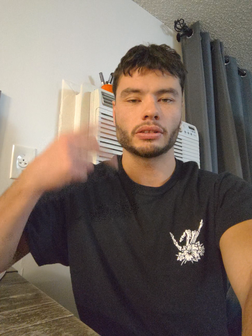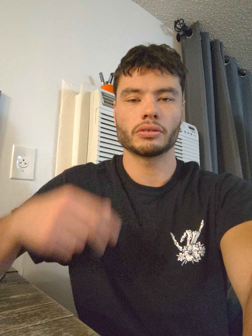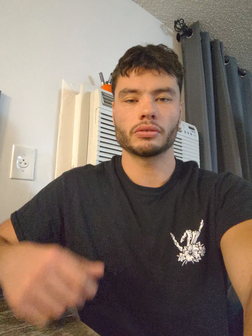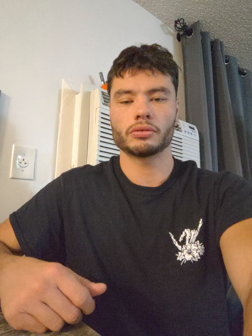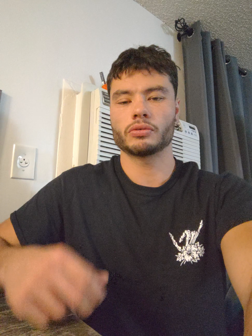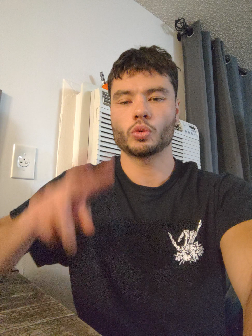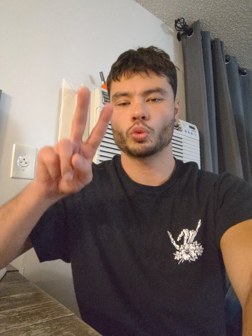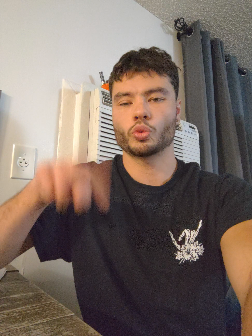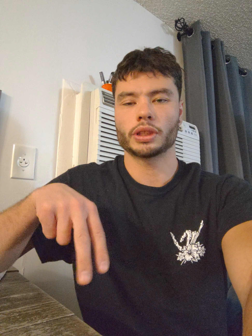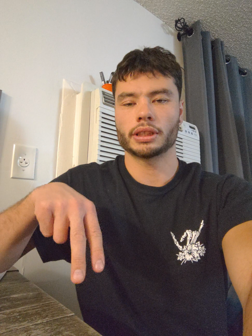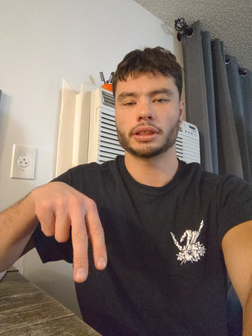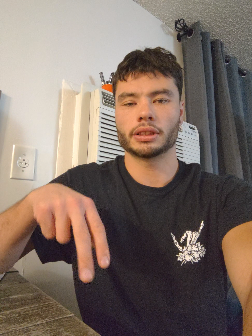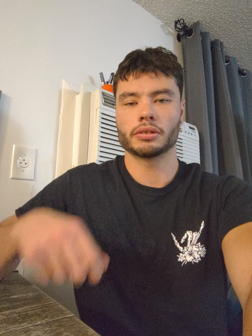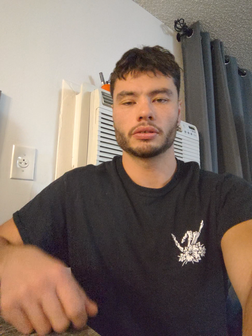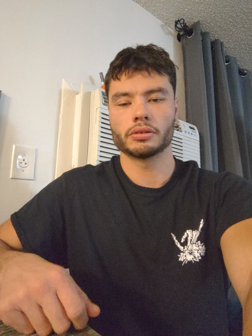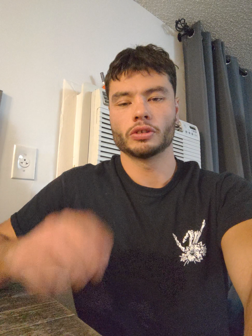read